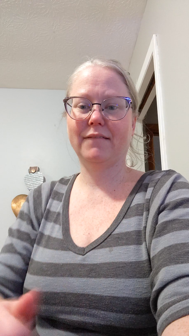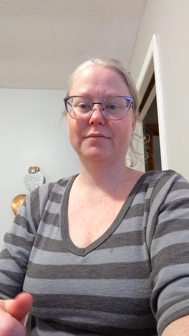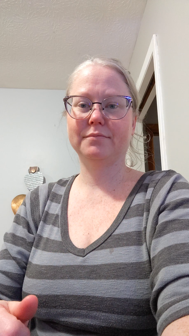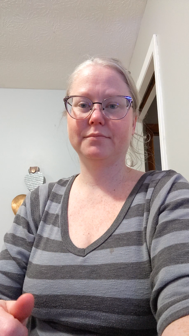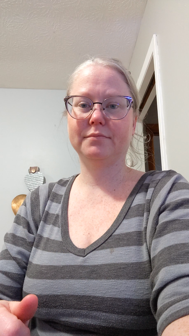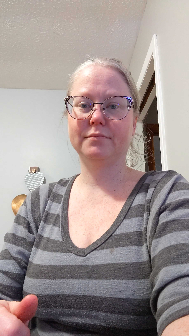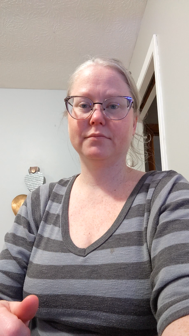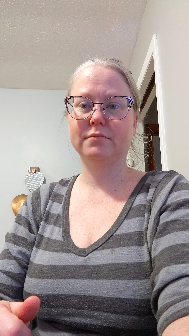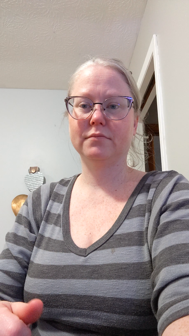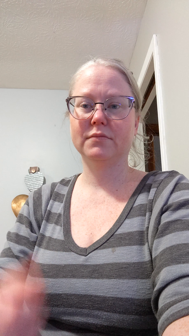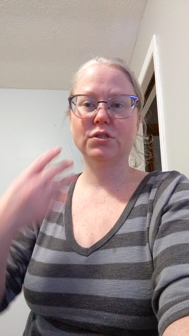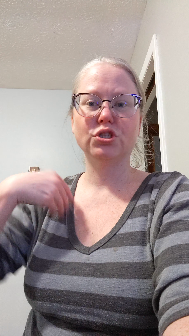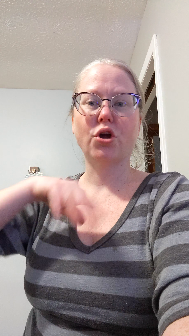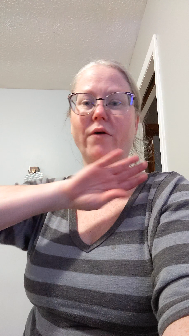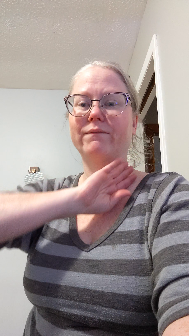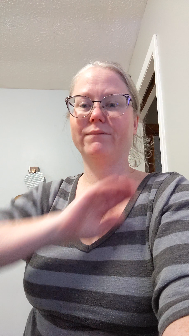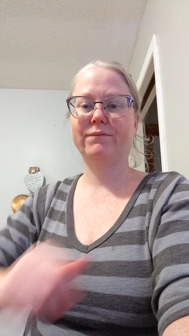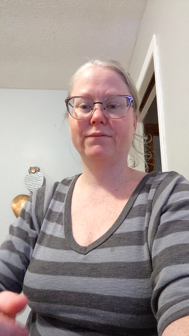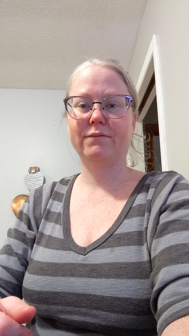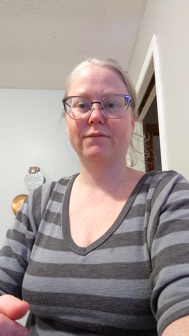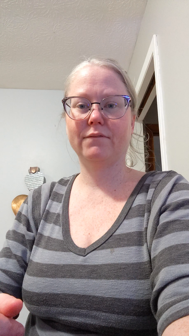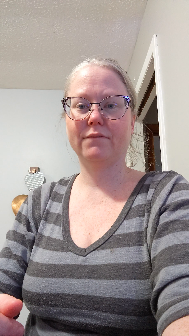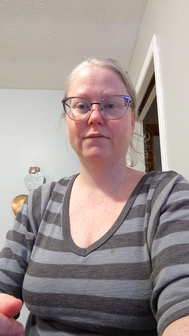scarf